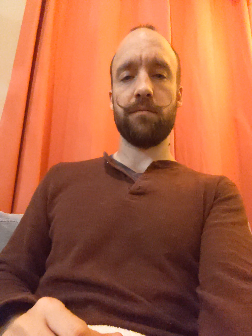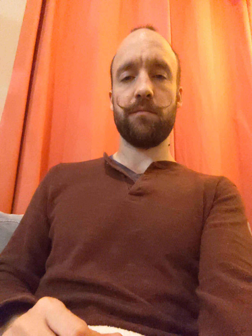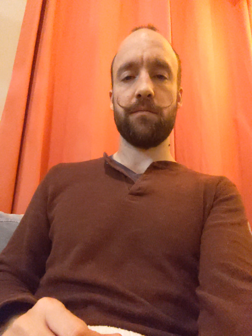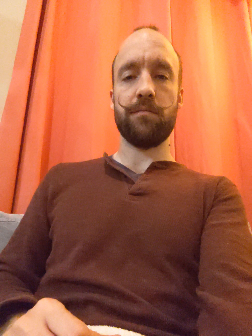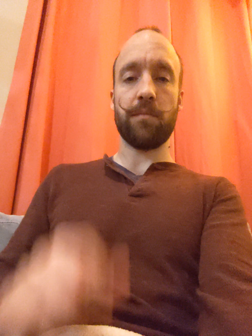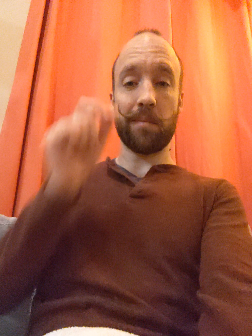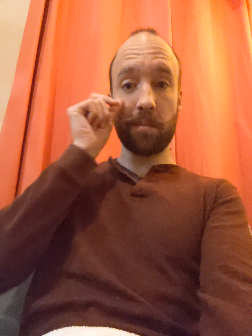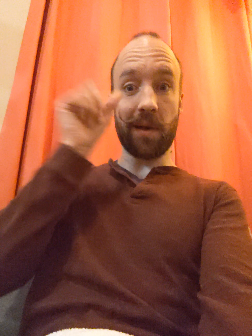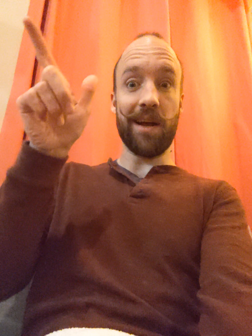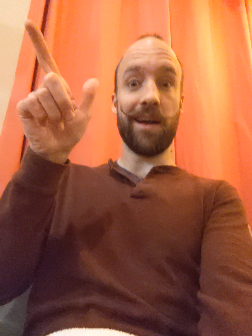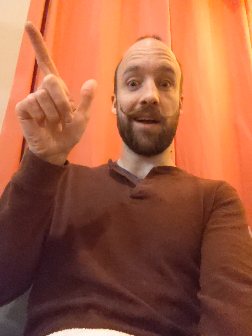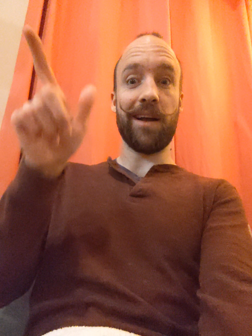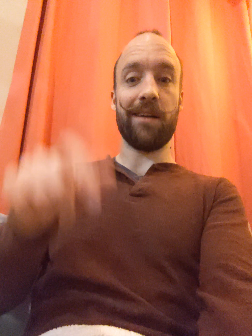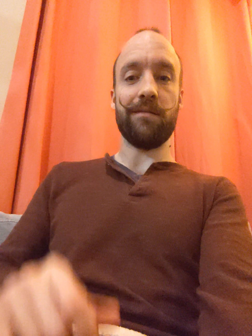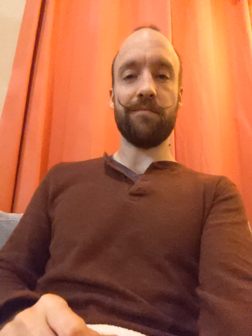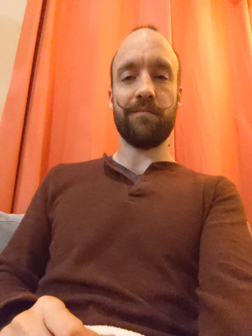wake